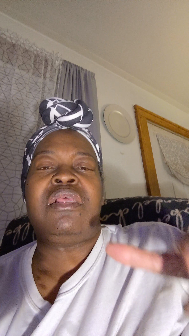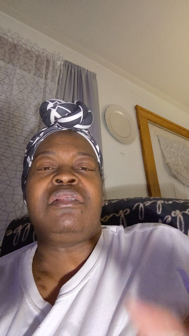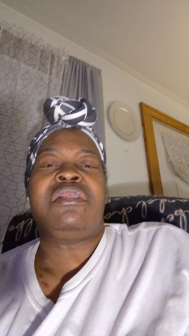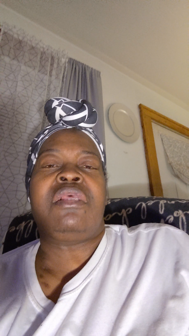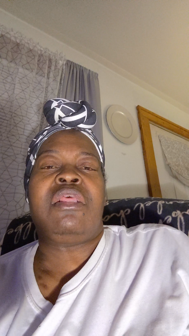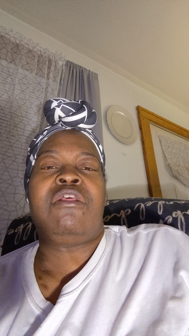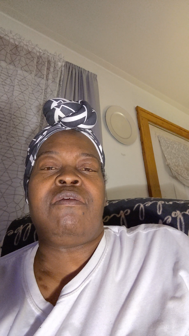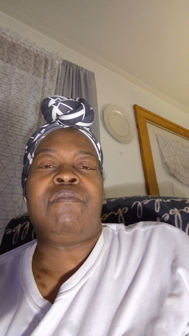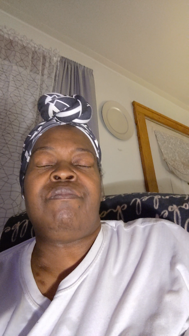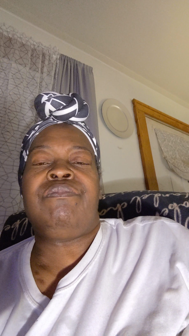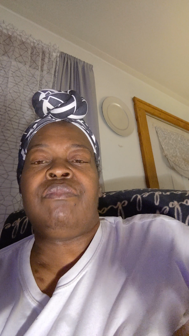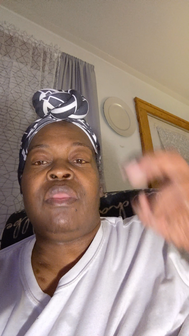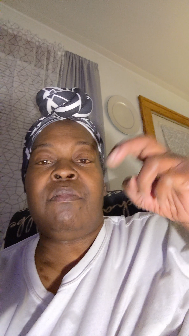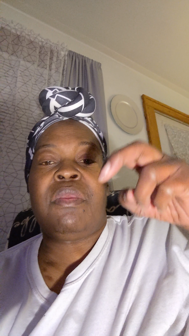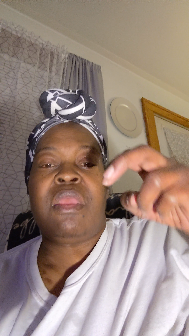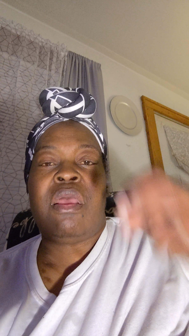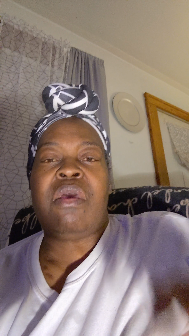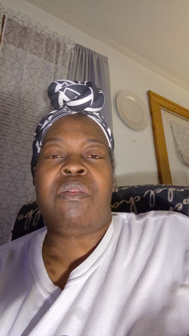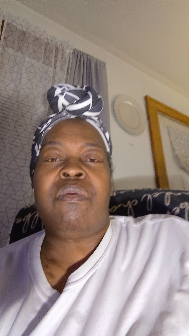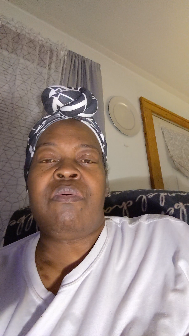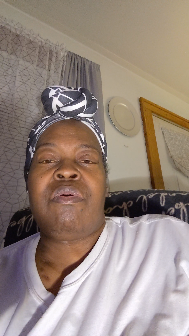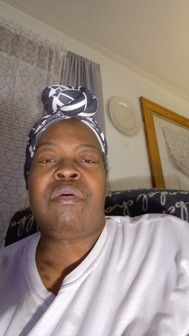potato